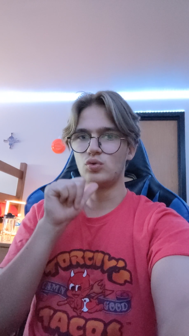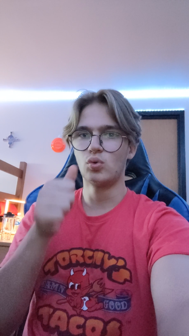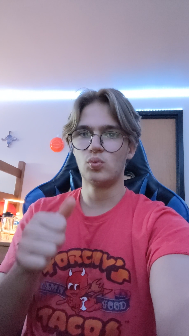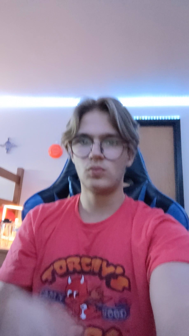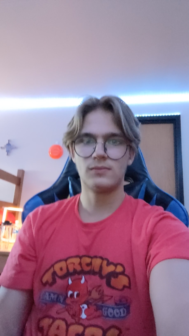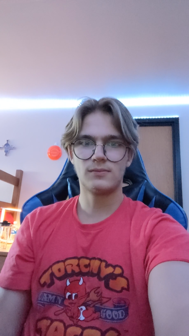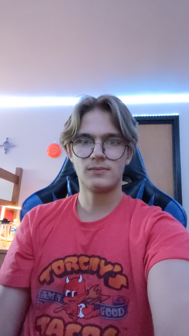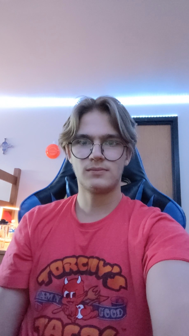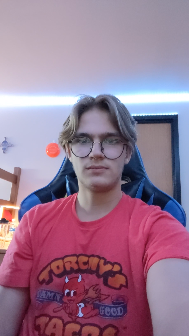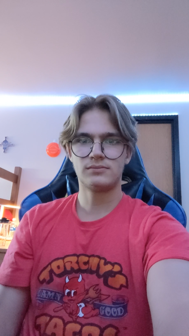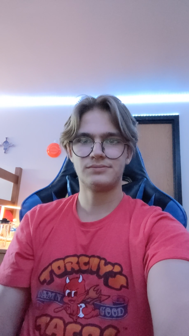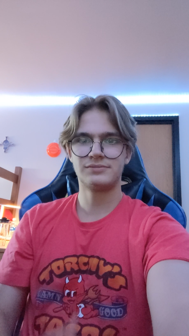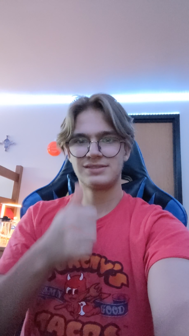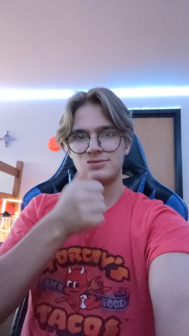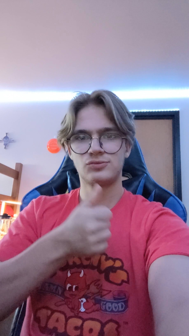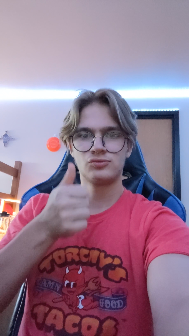each